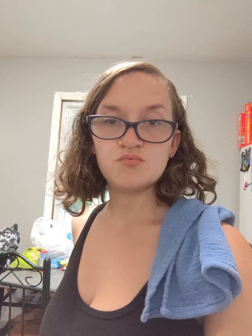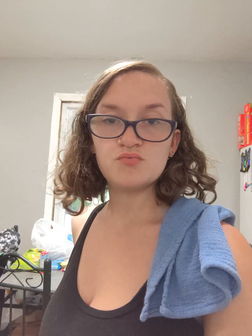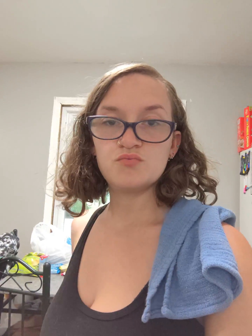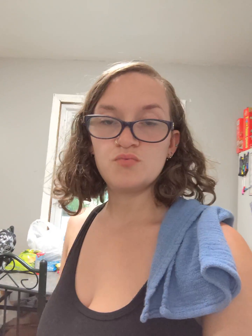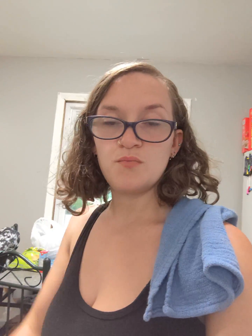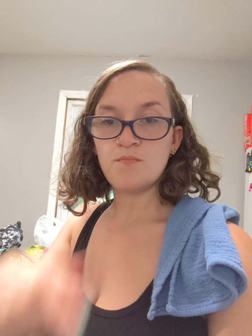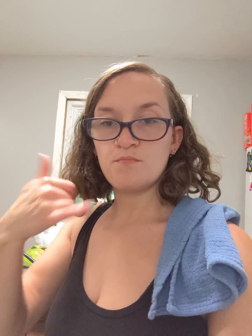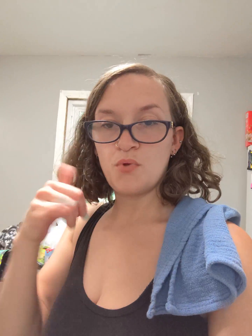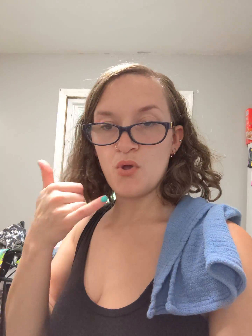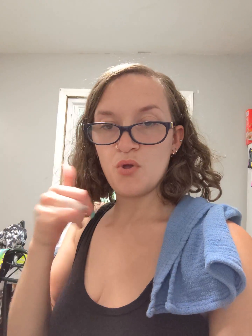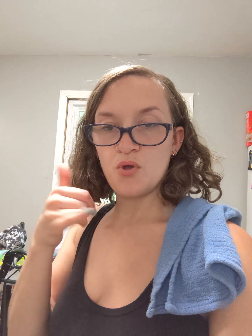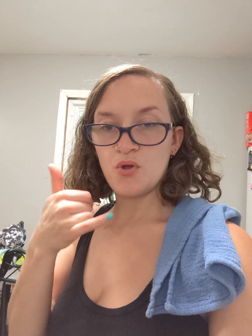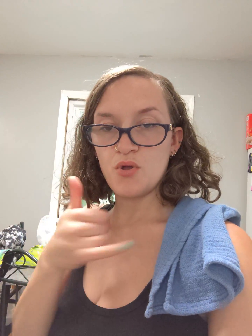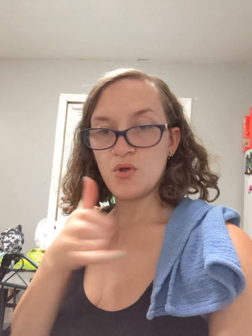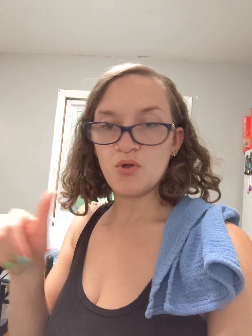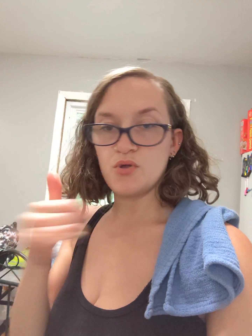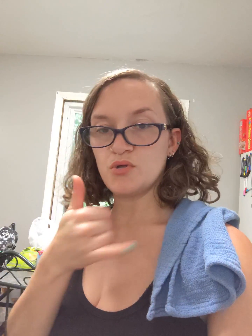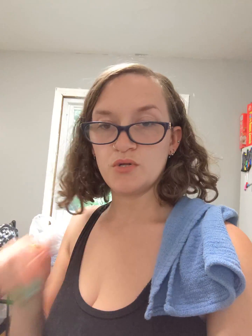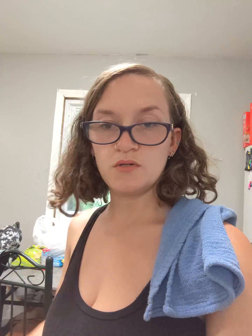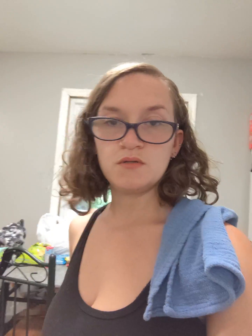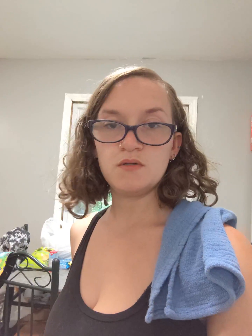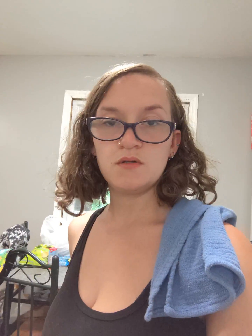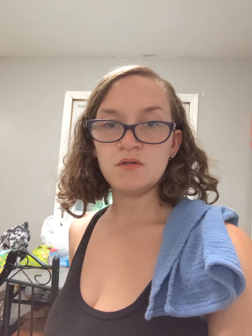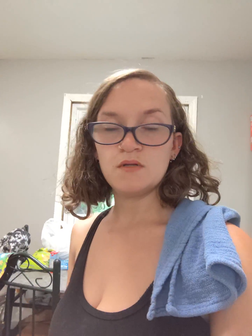party